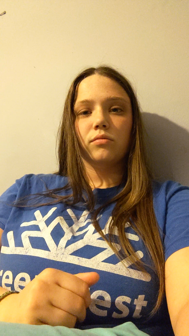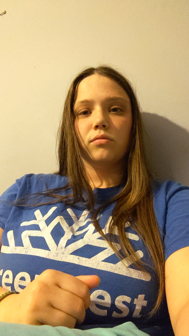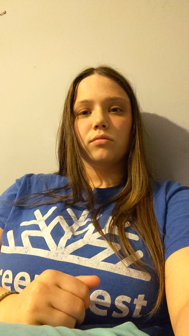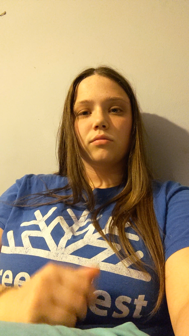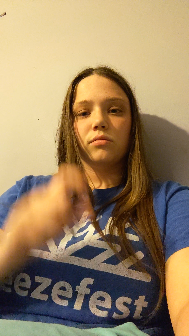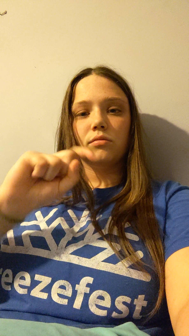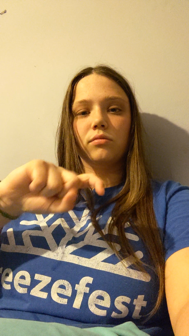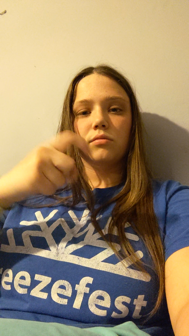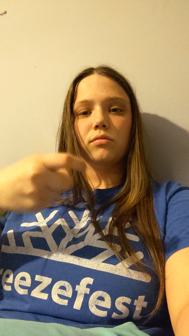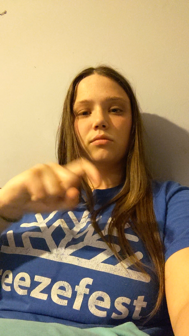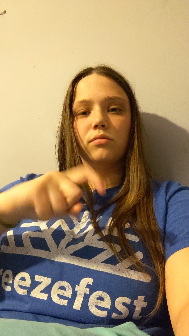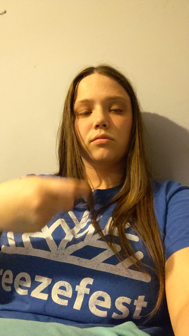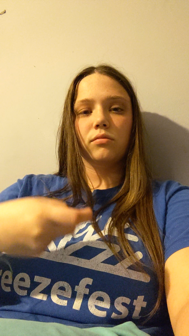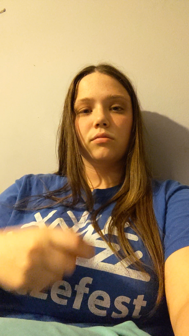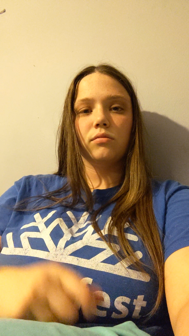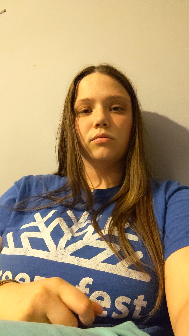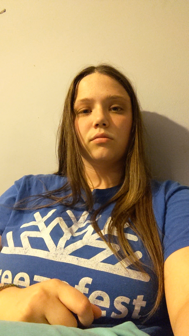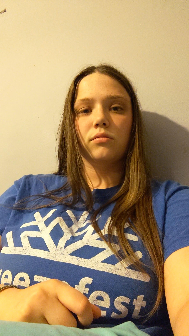friend